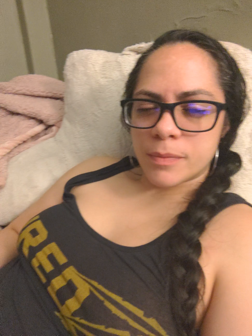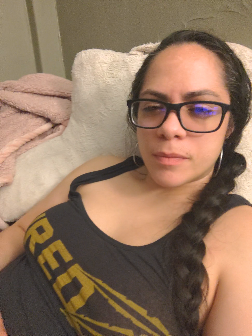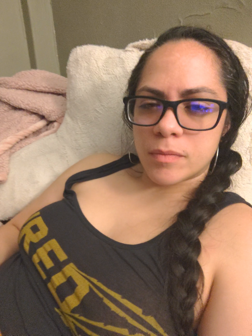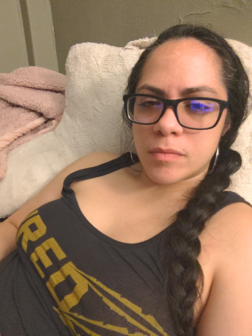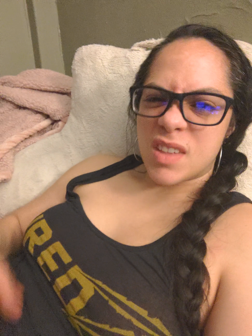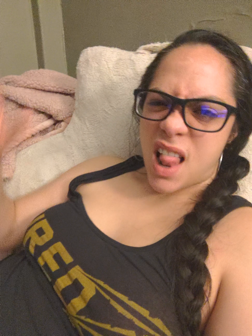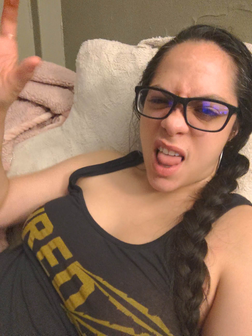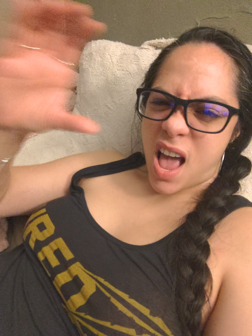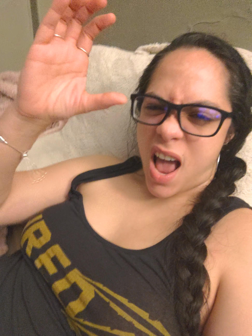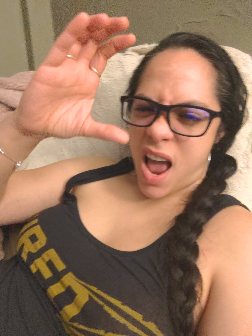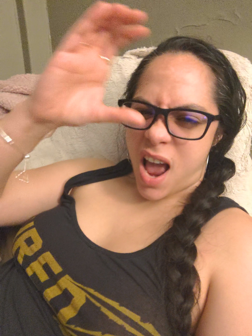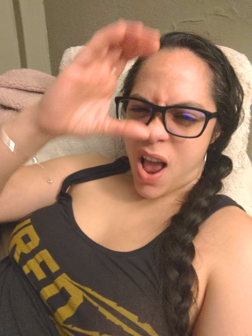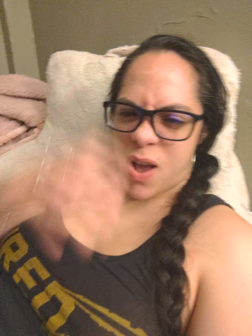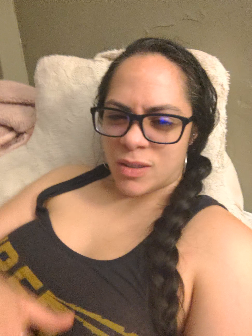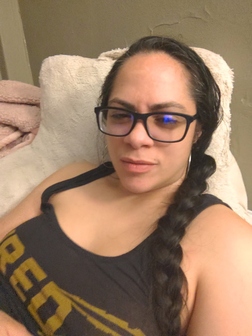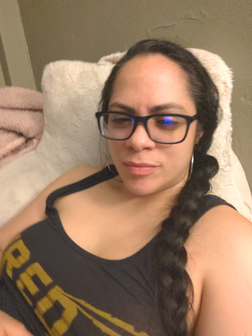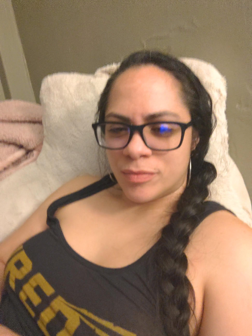cloud